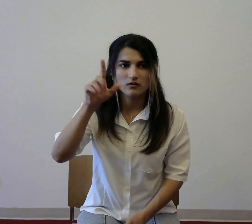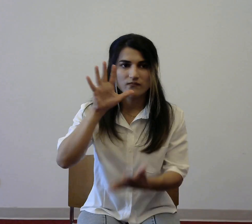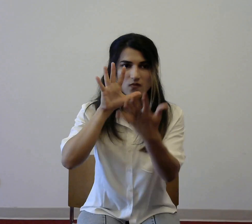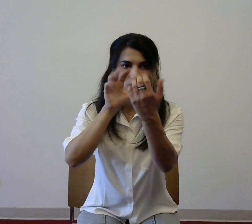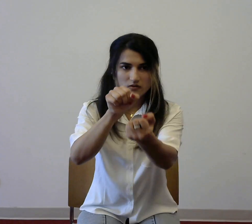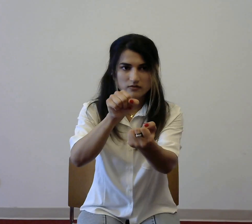avtobus